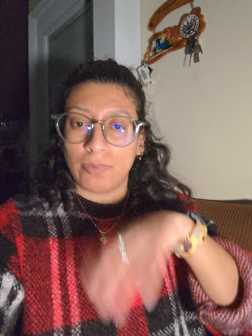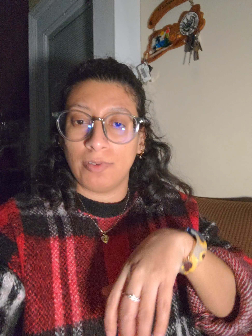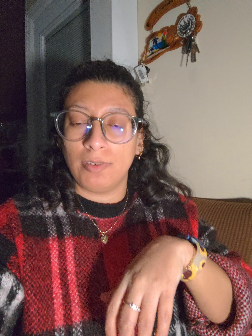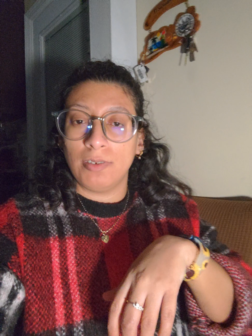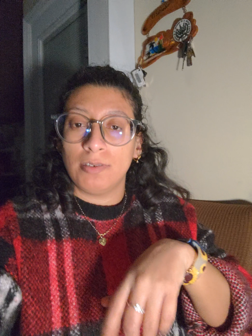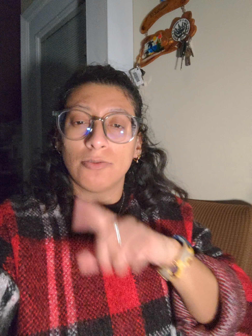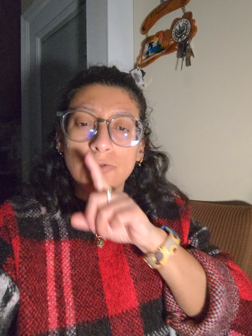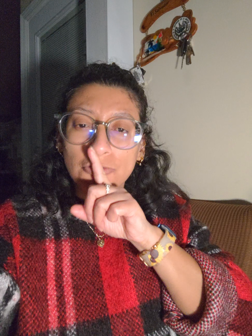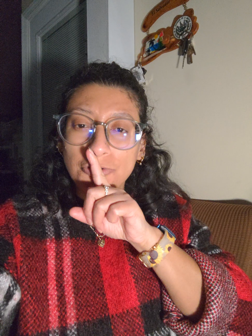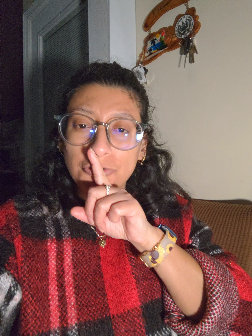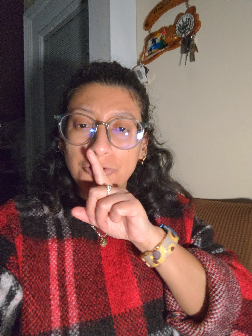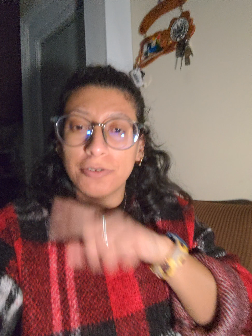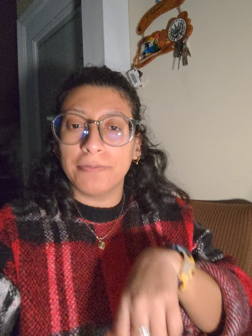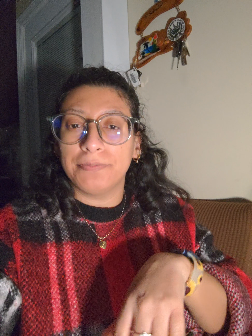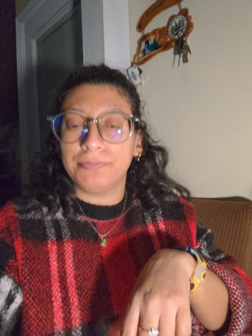shhh